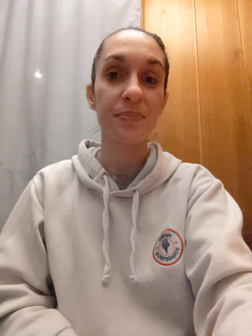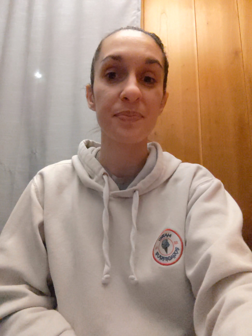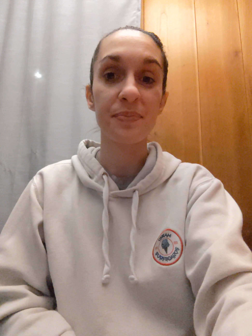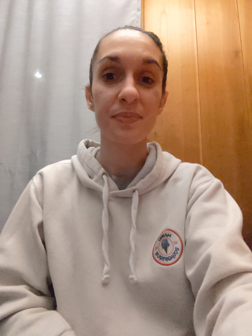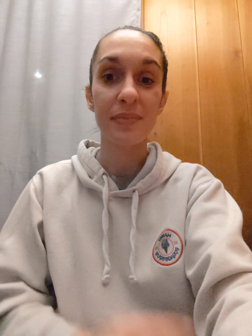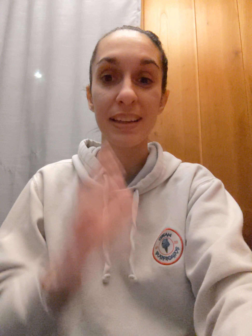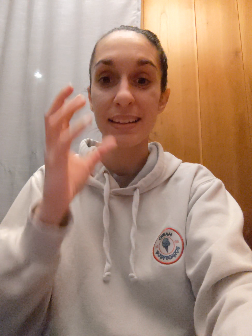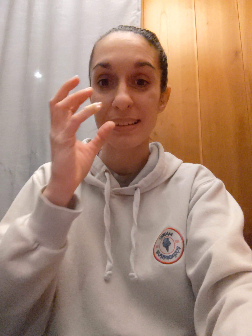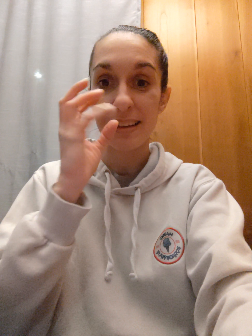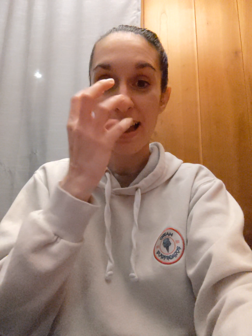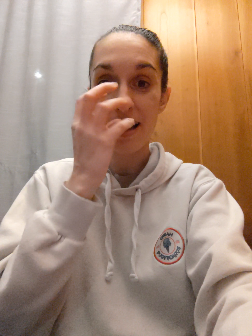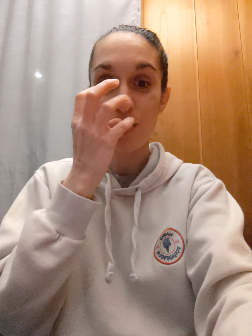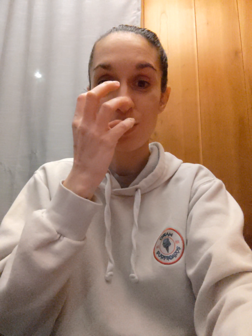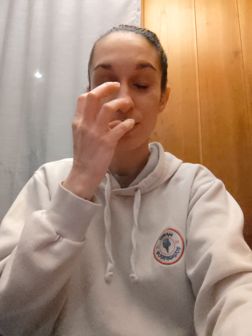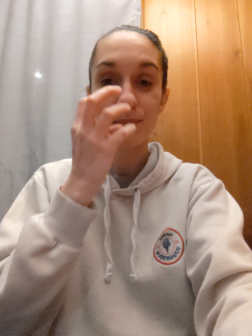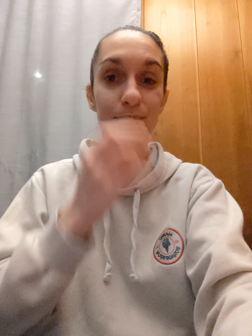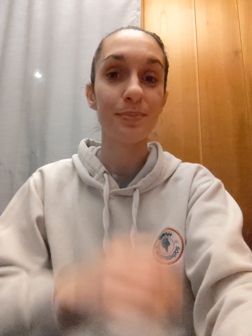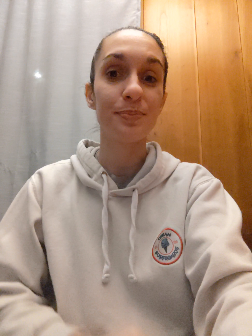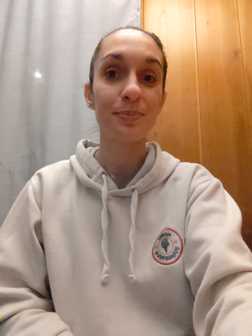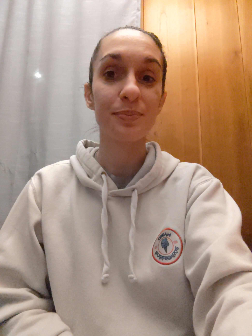clown